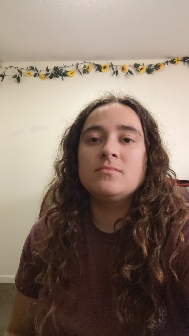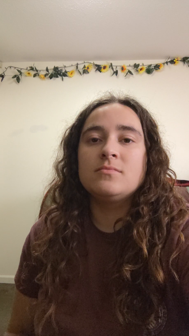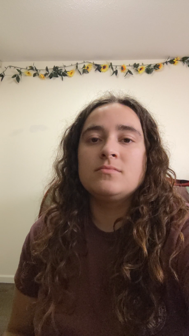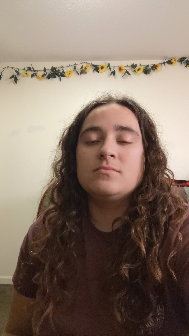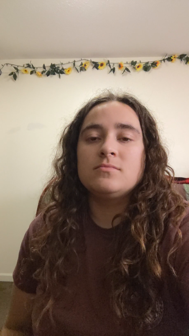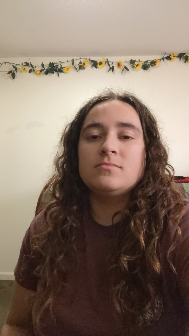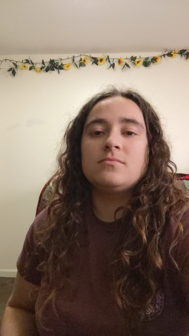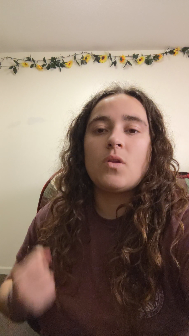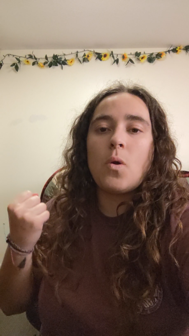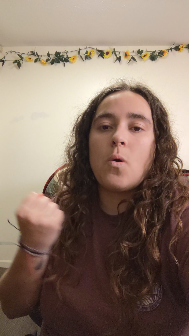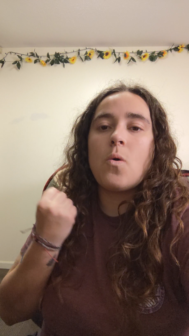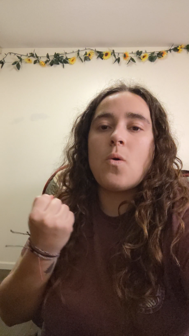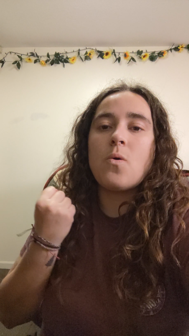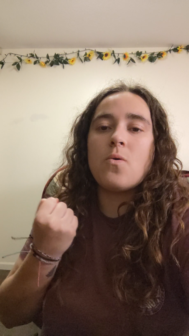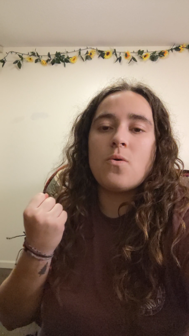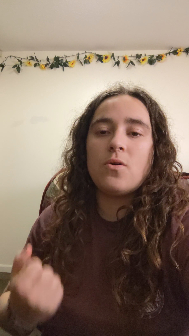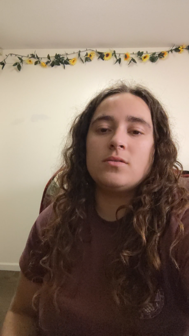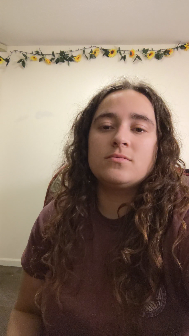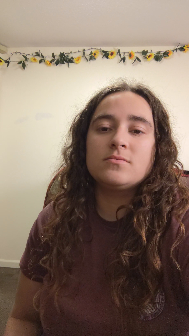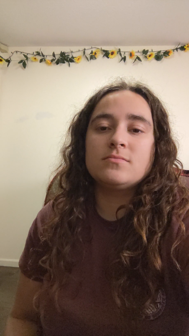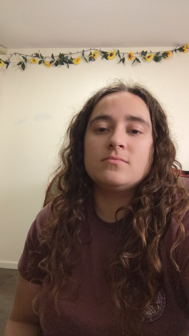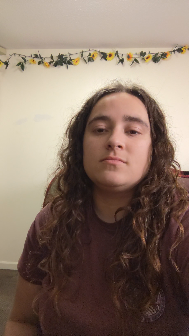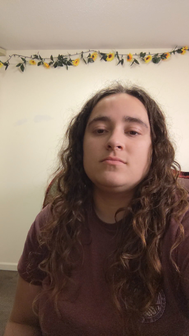hold